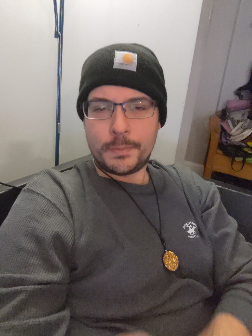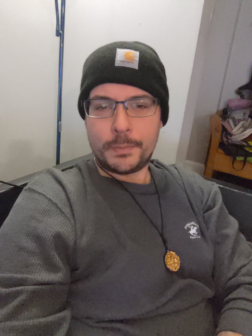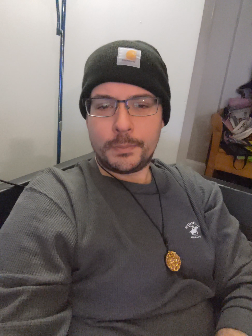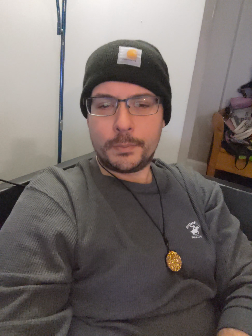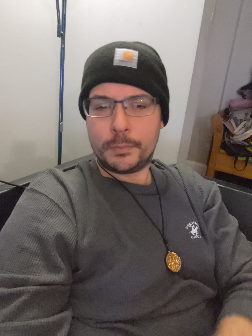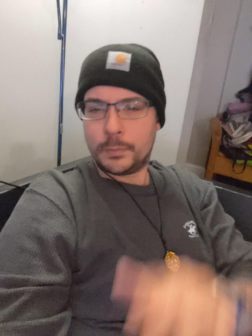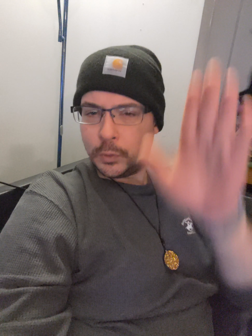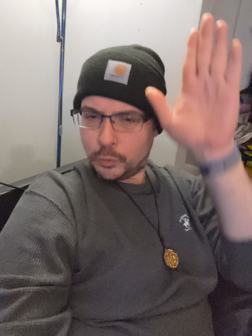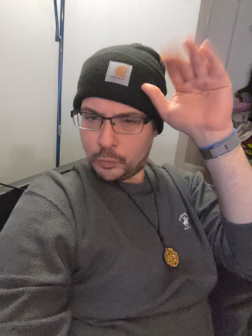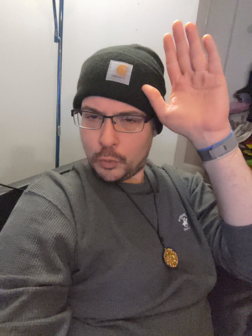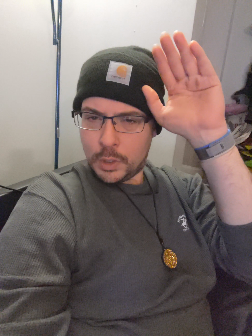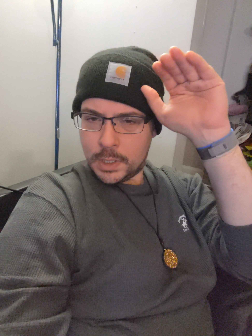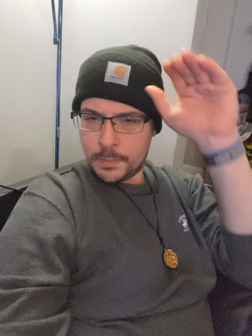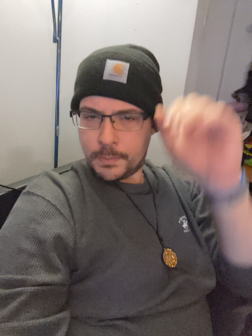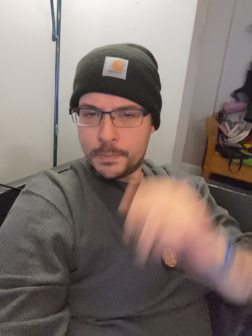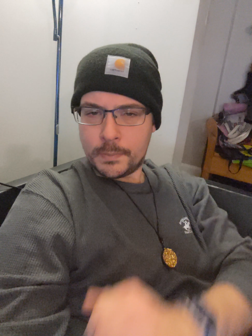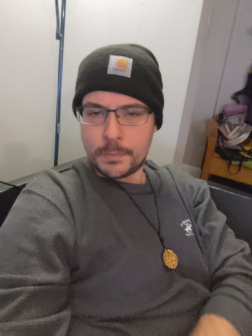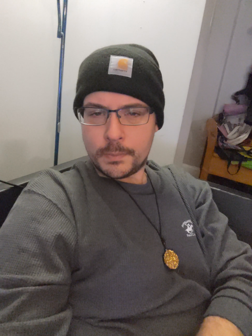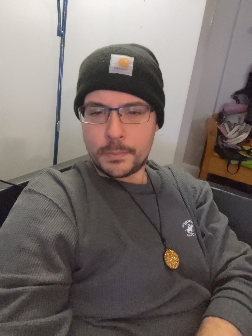donkey